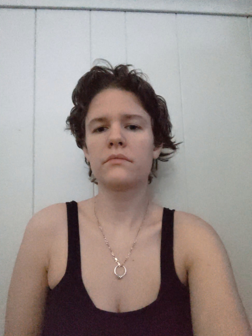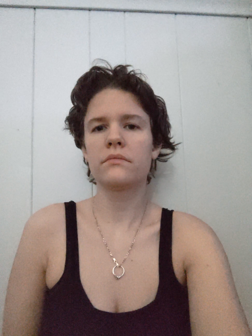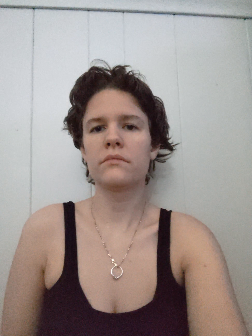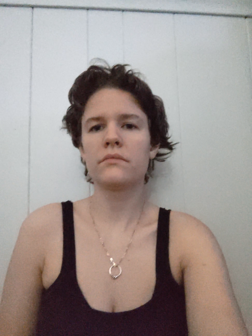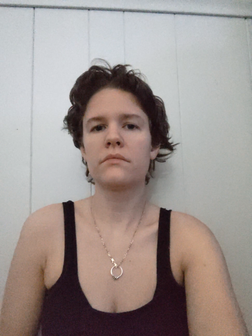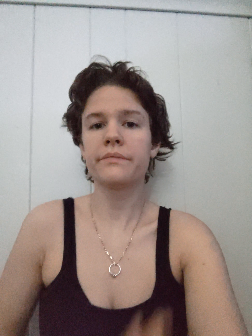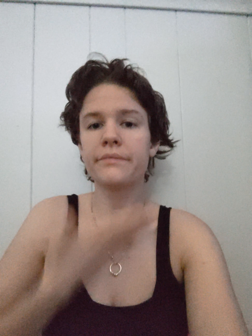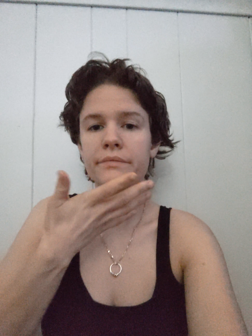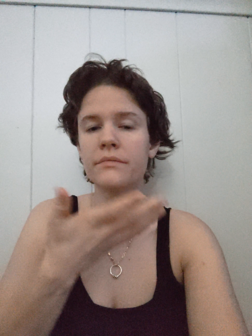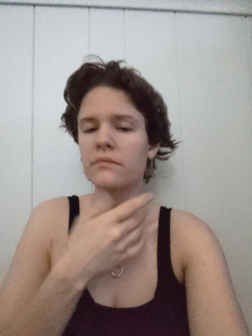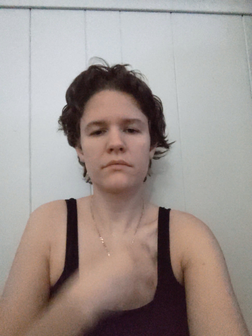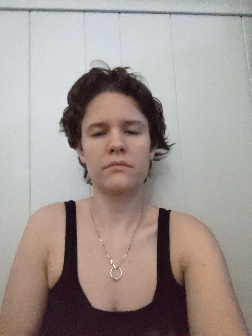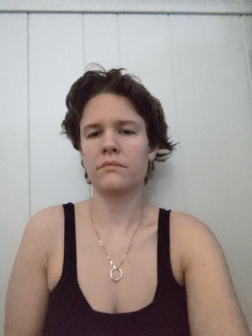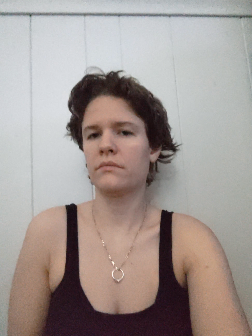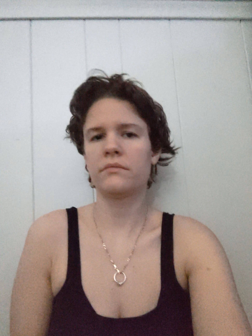lips